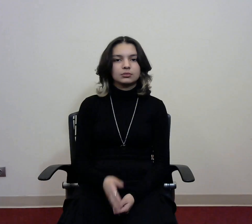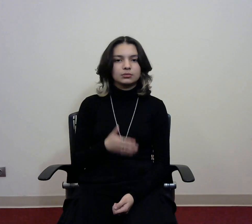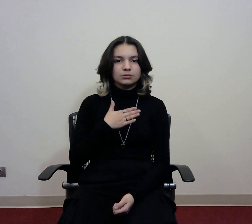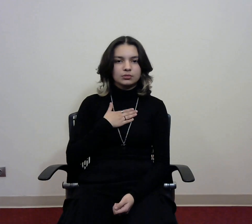mən